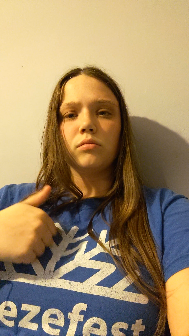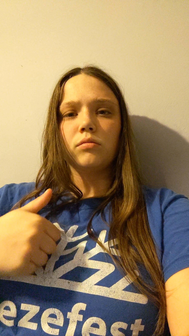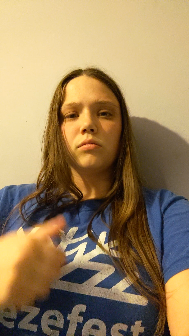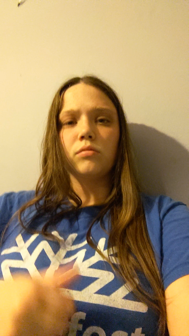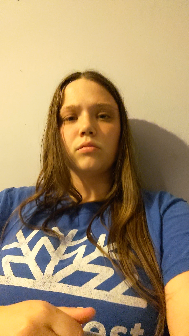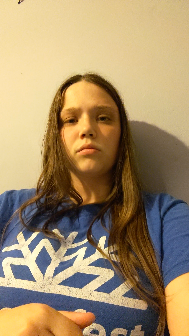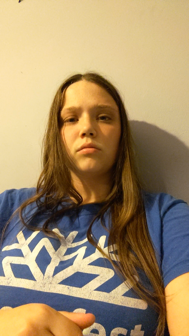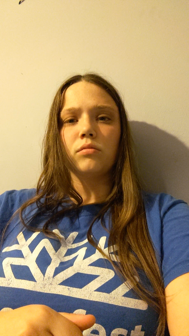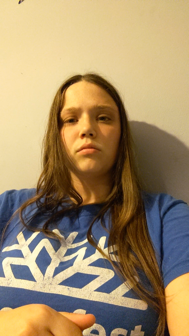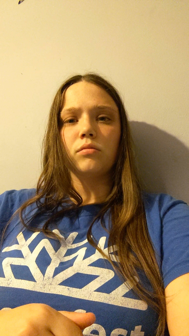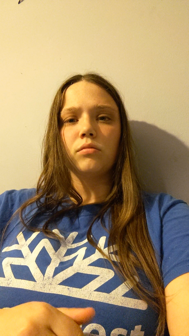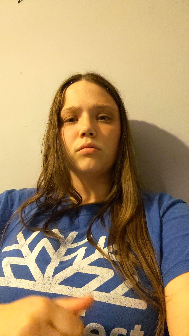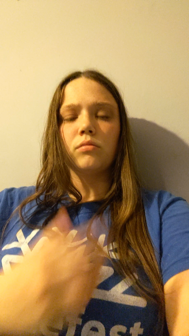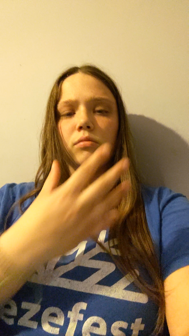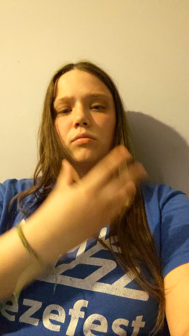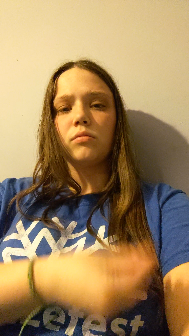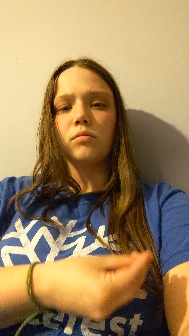poor